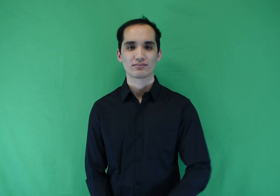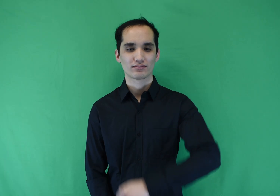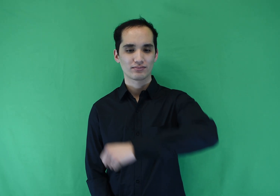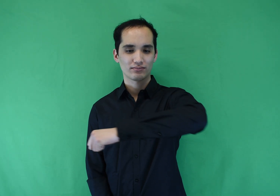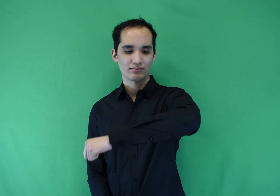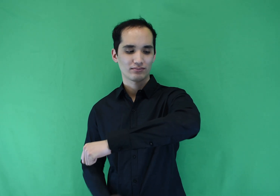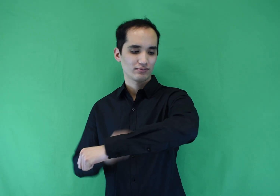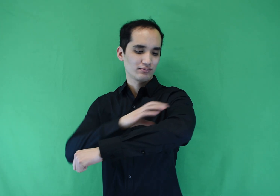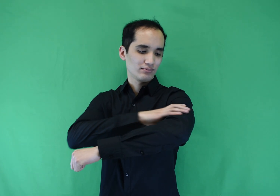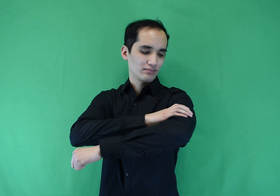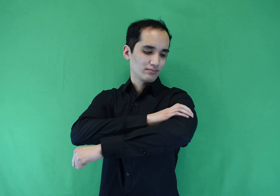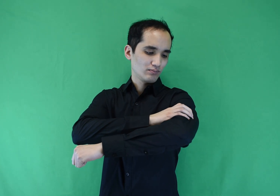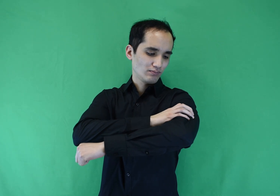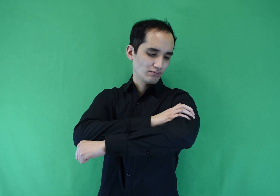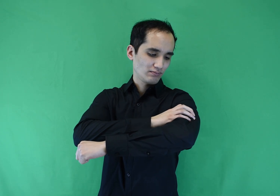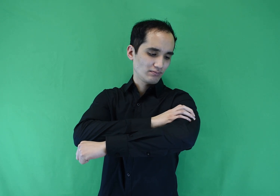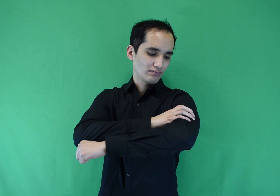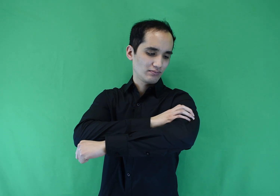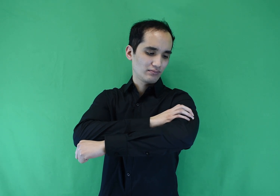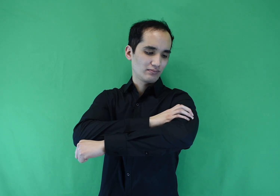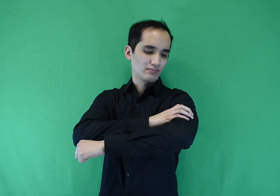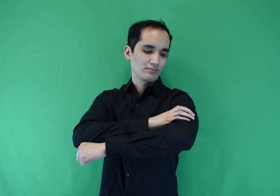presión arterial